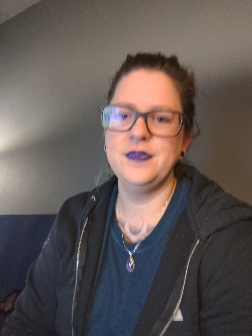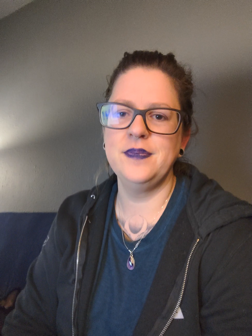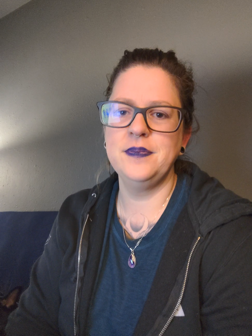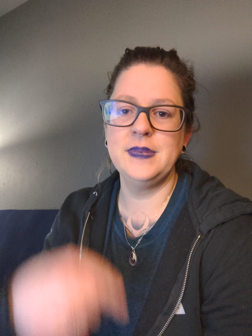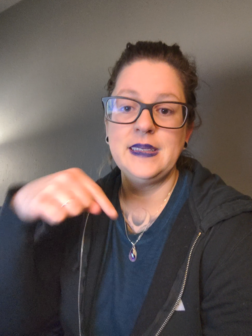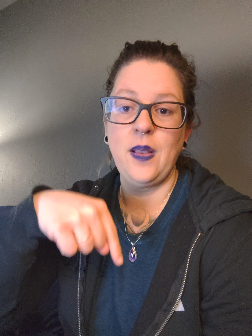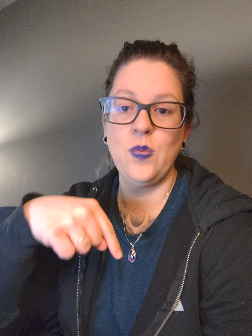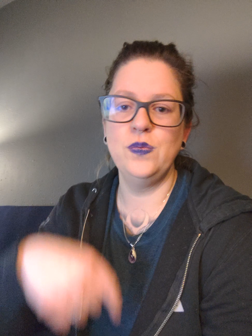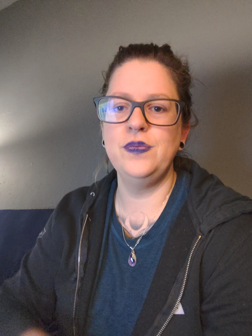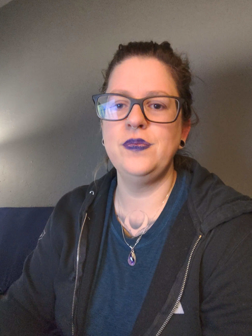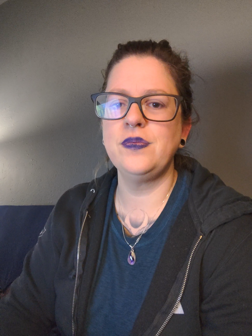down